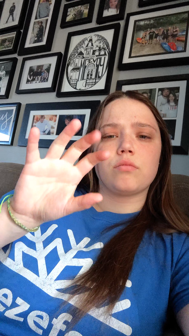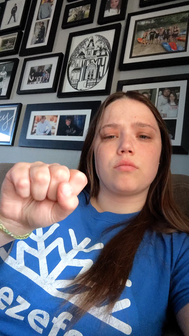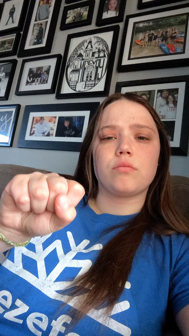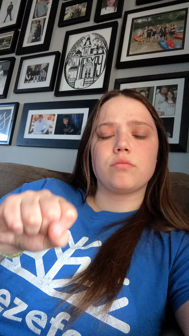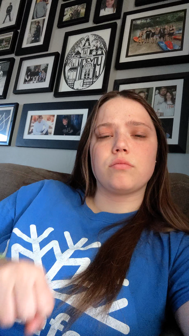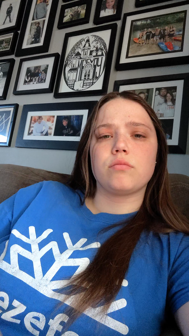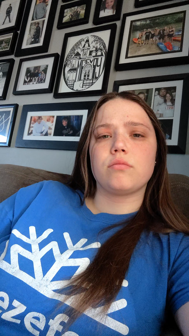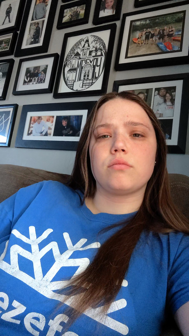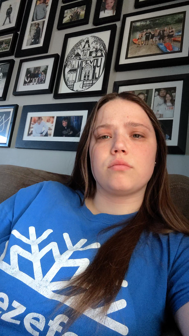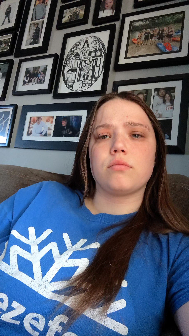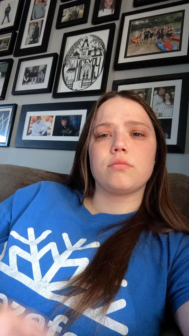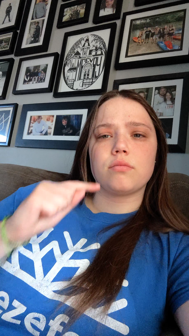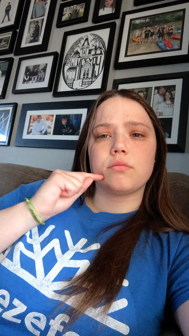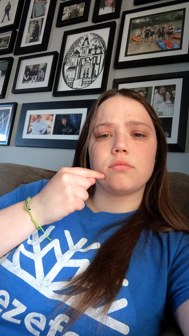candy